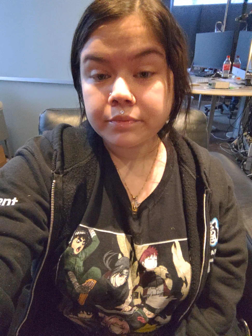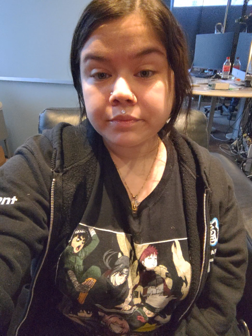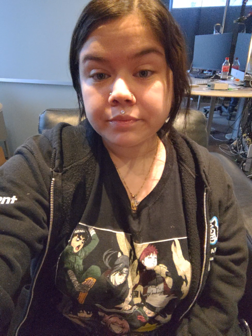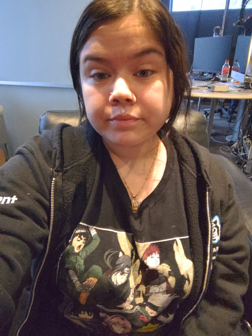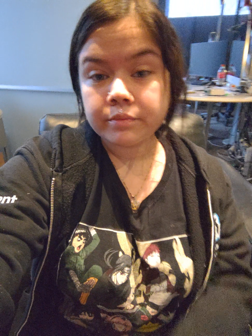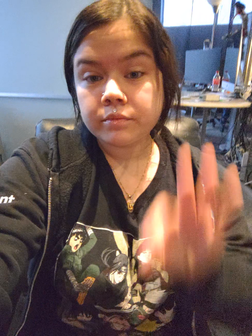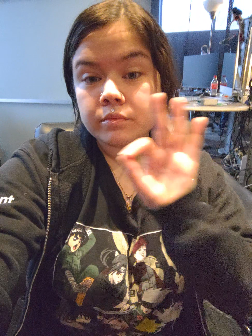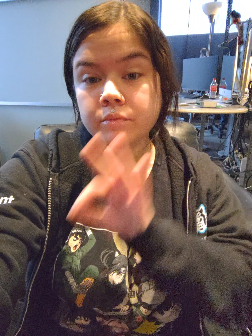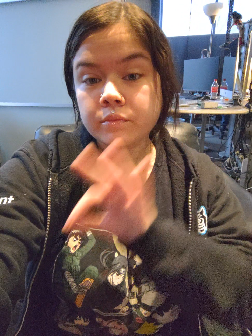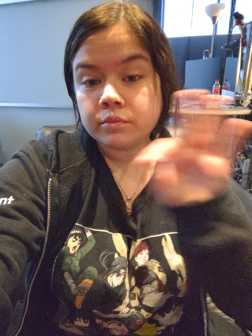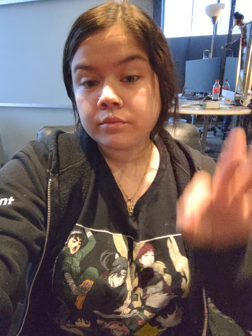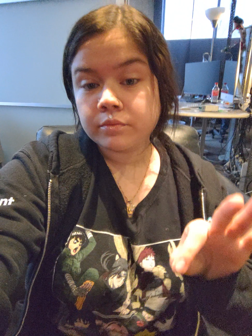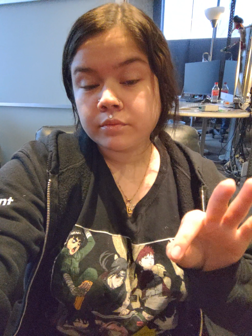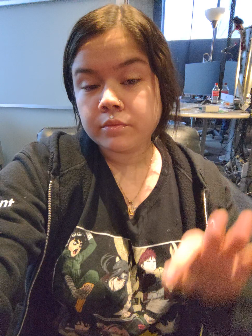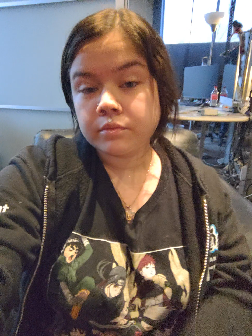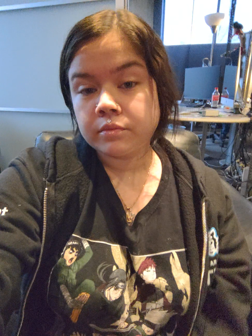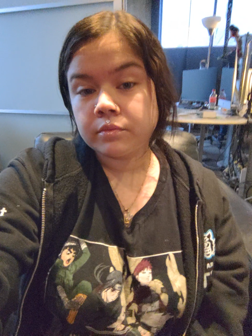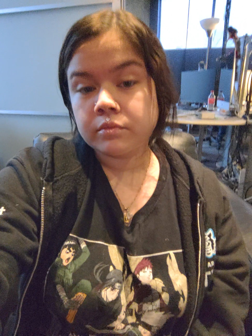french fries